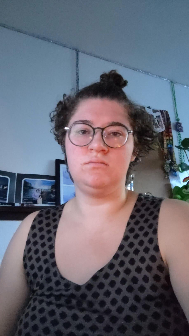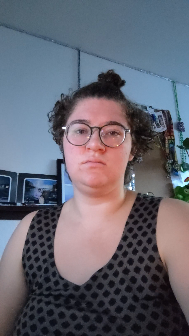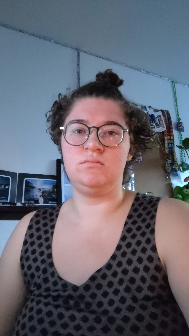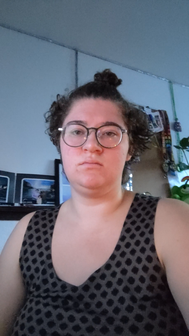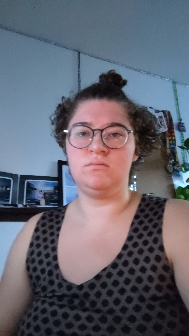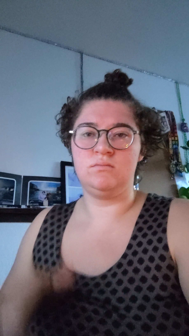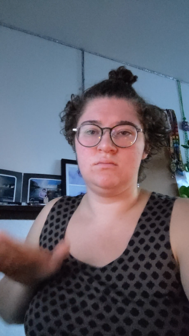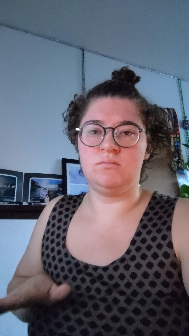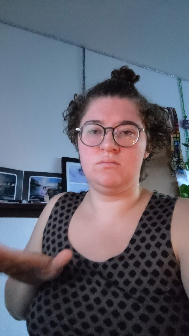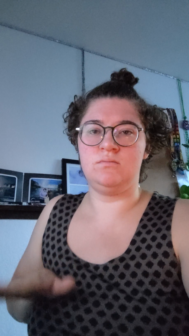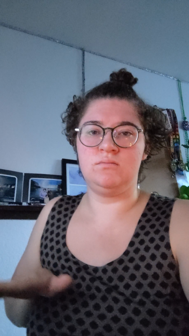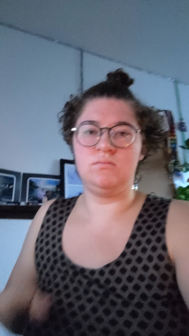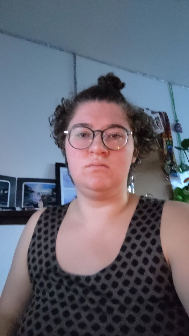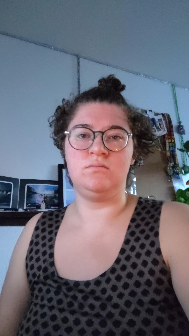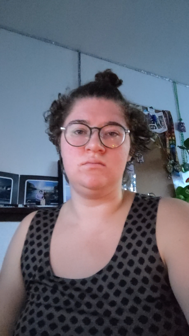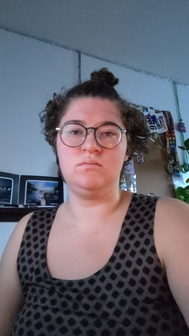penguin